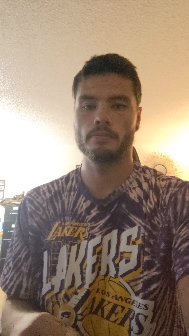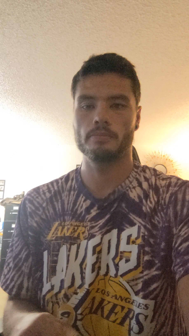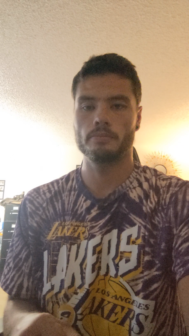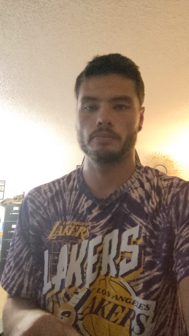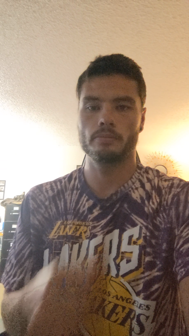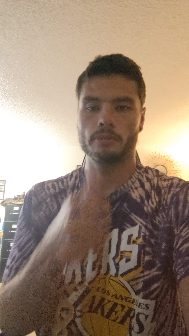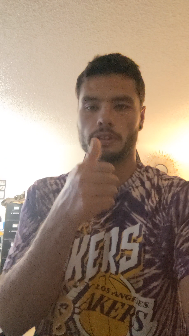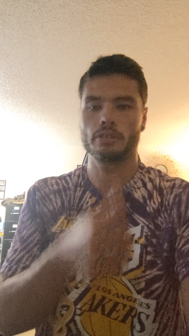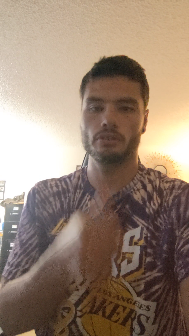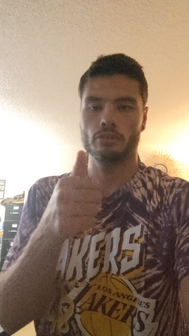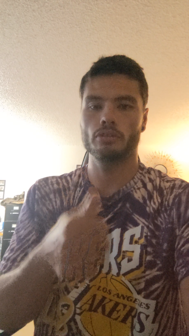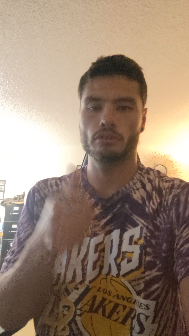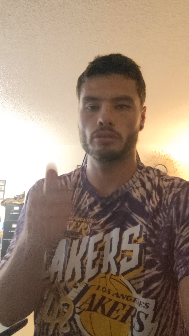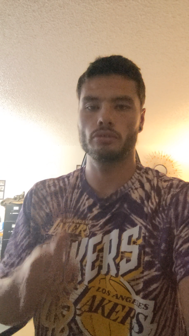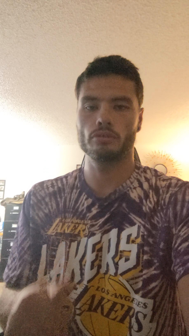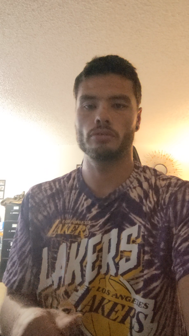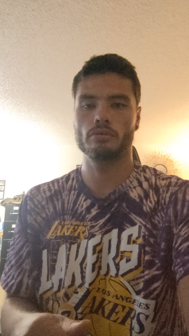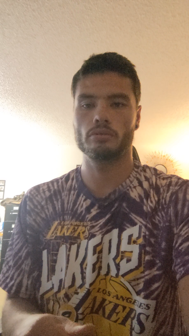each